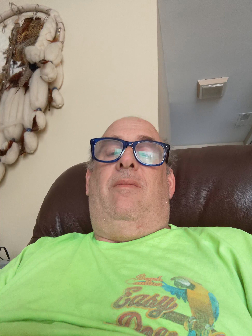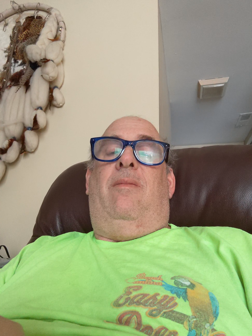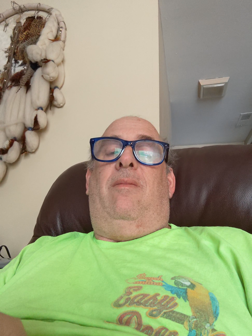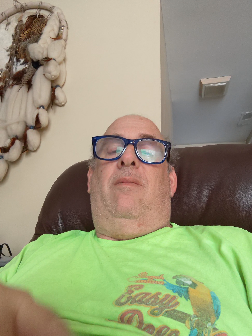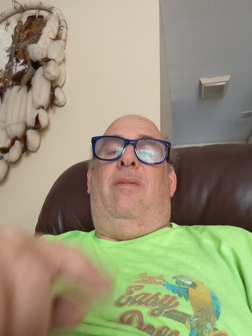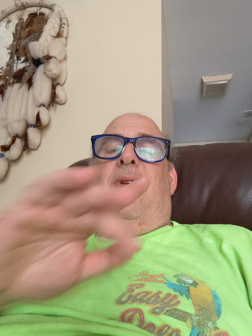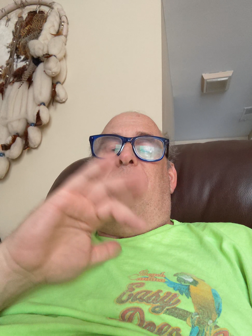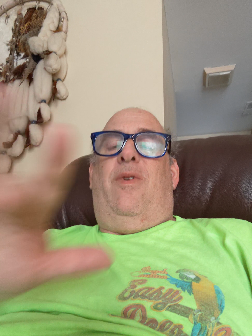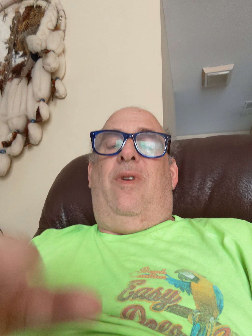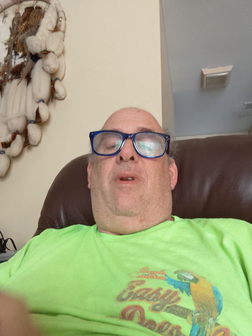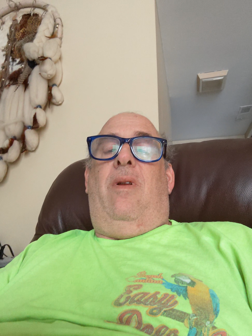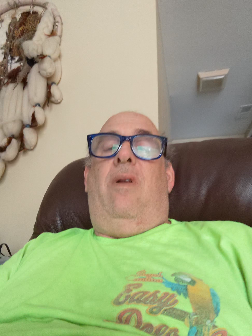empty